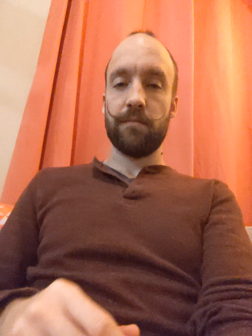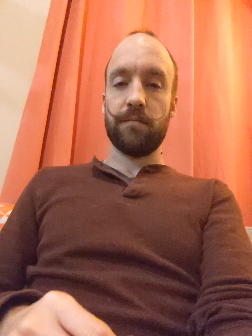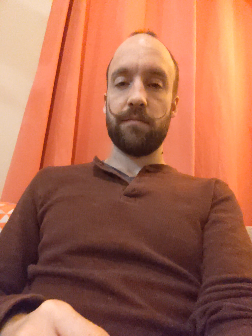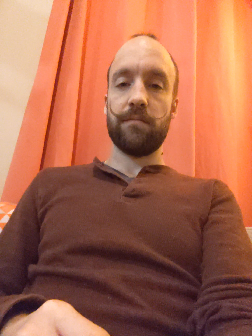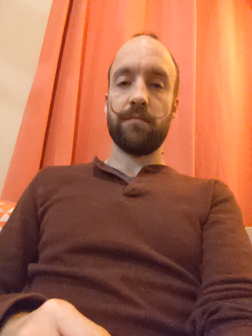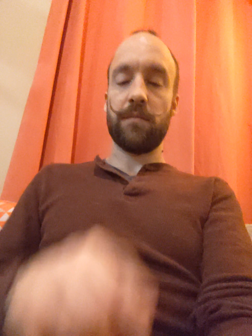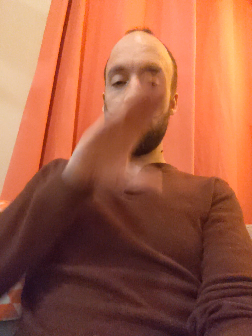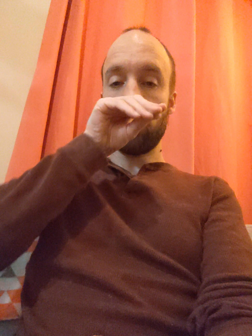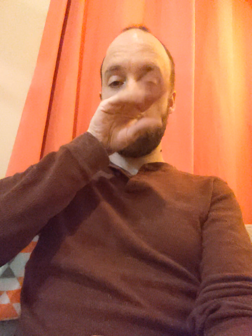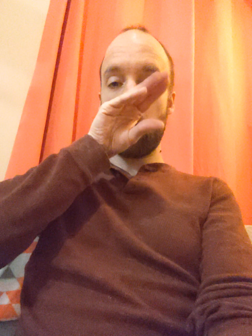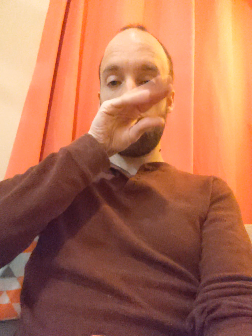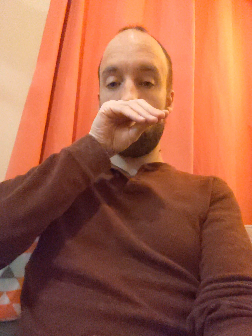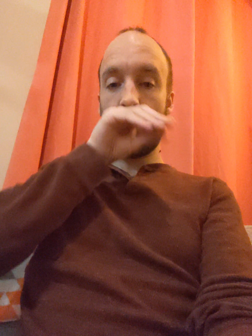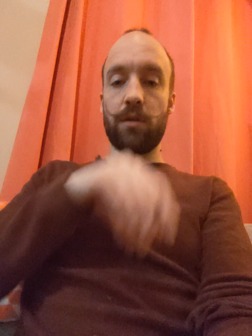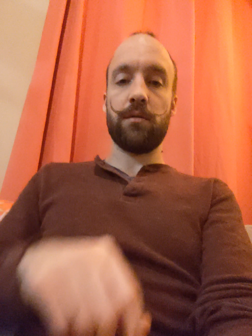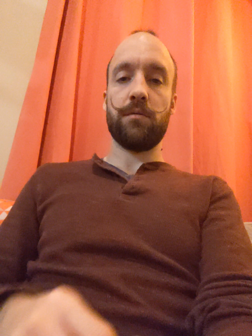goose